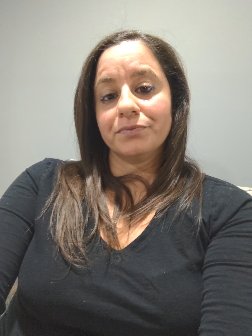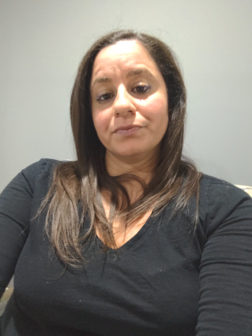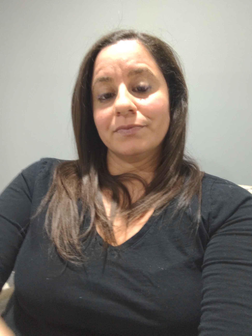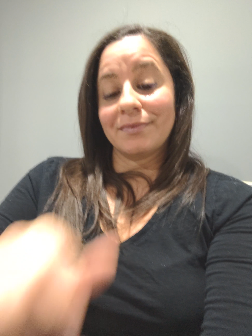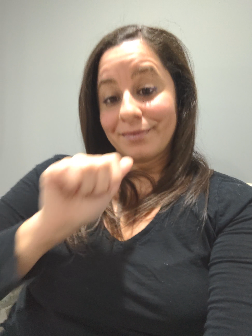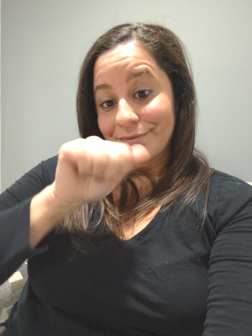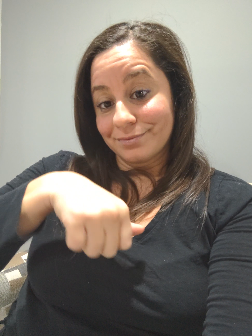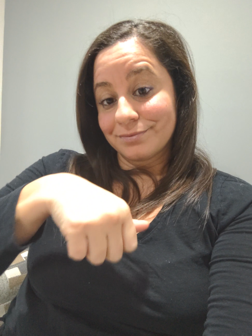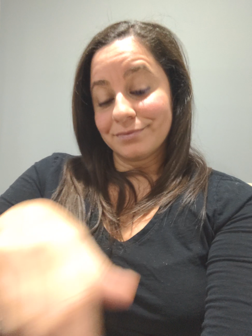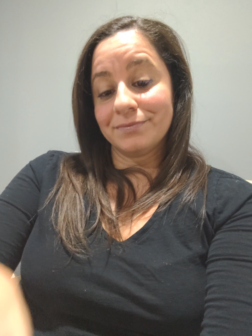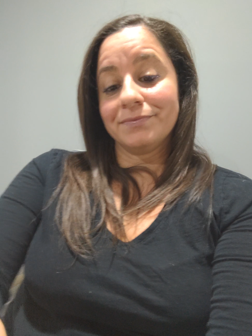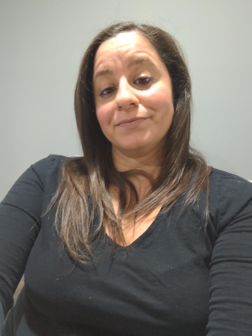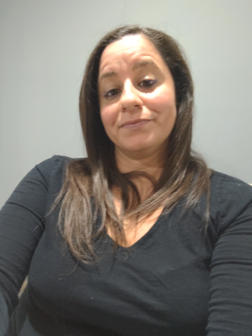can